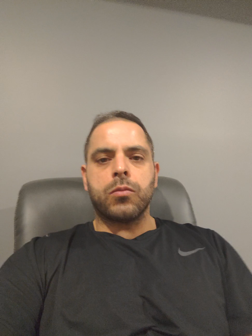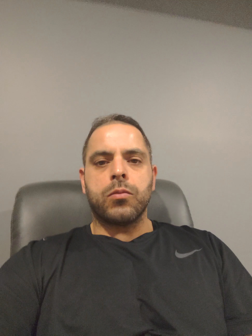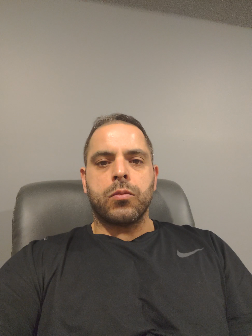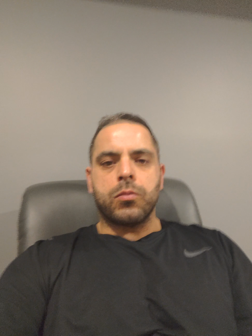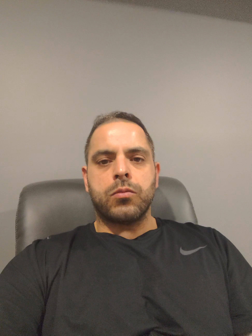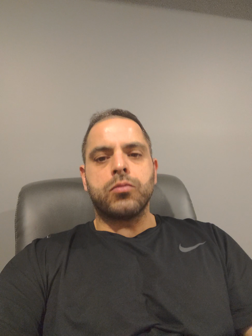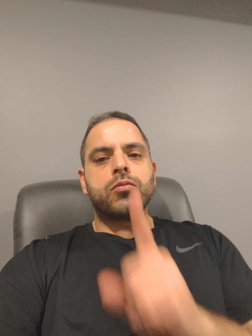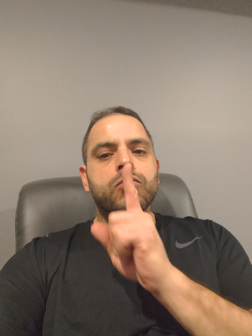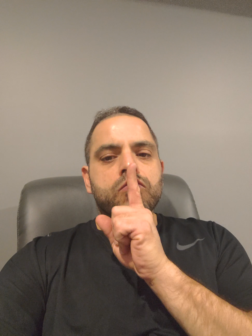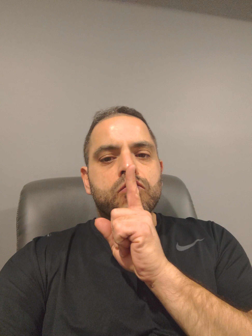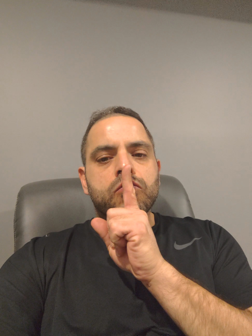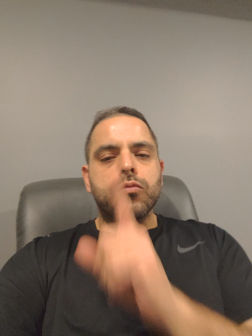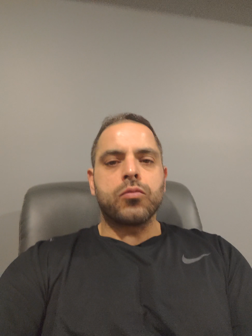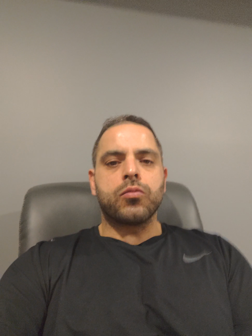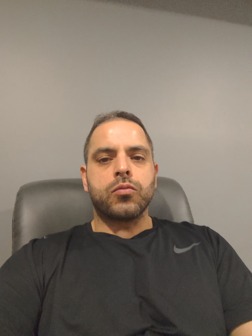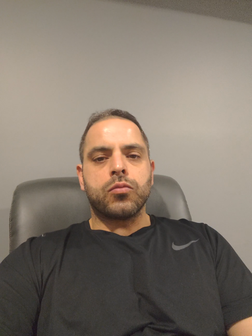shhh